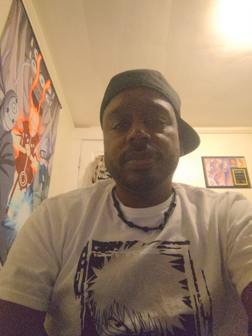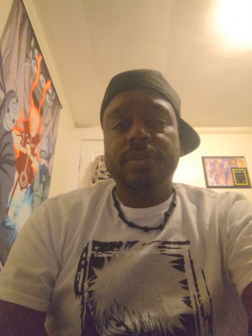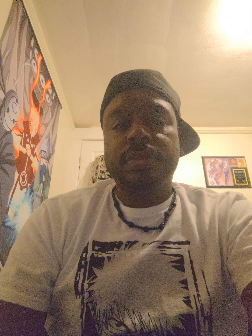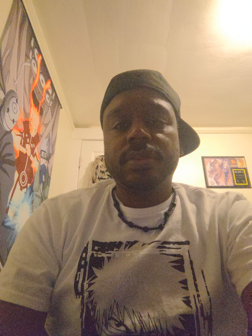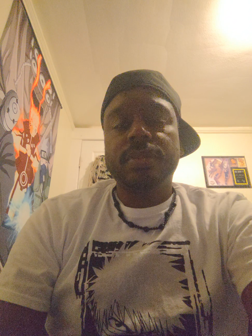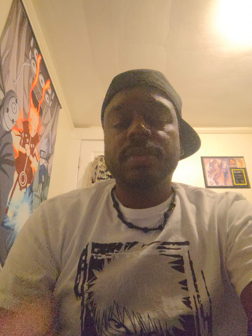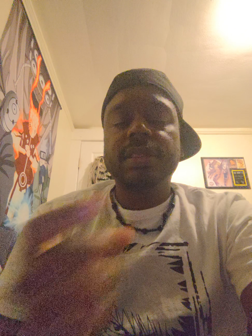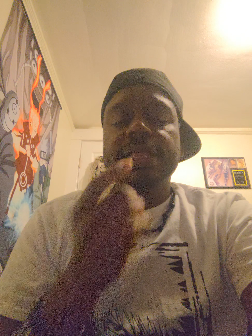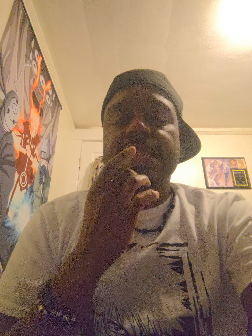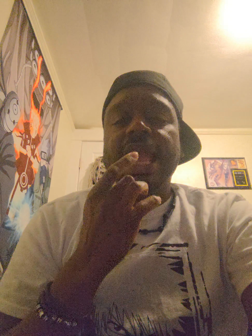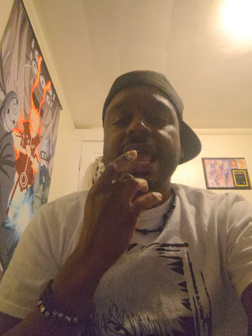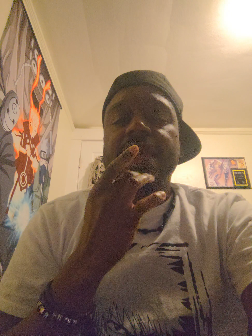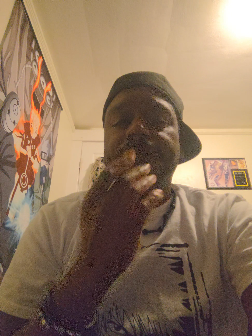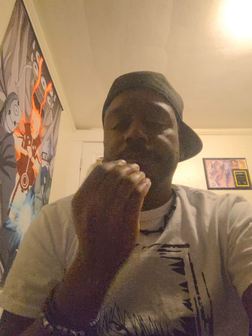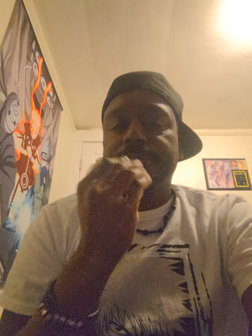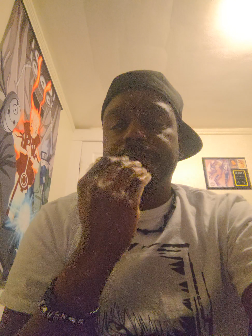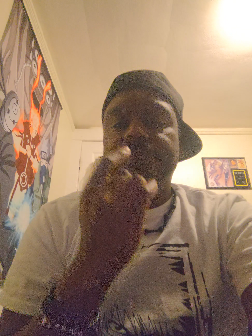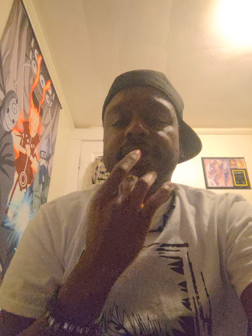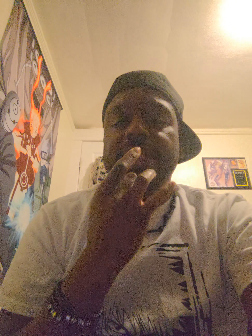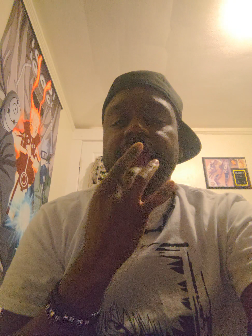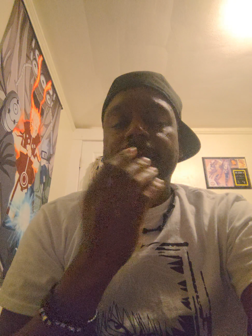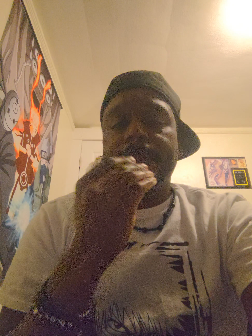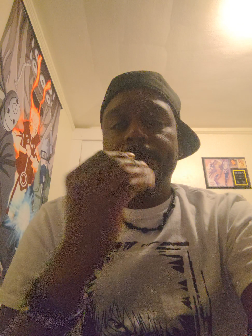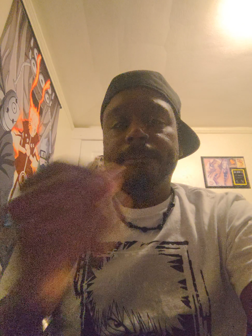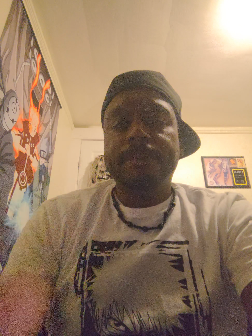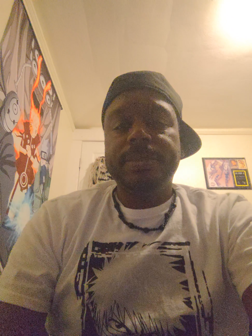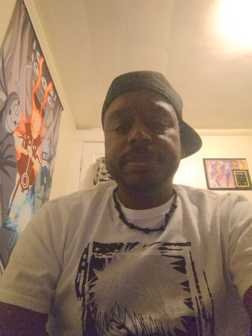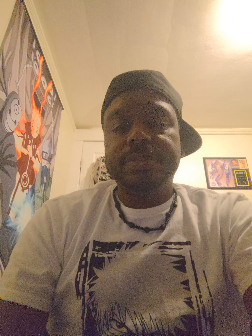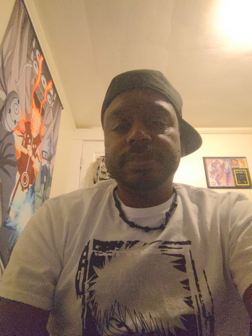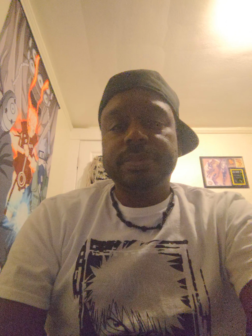snack